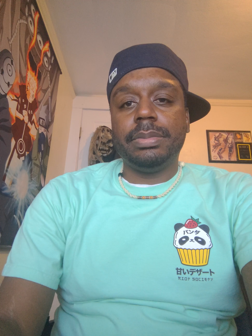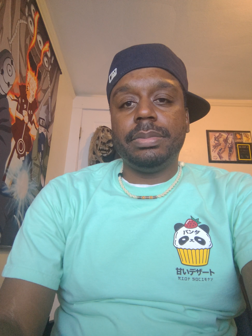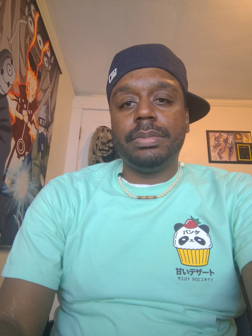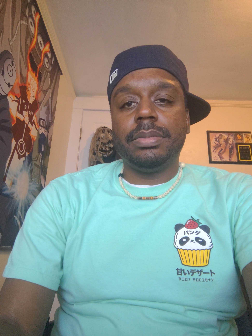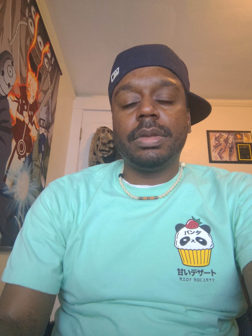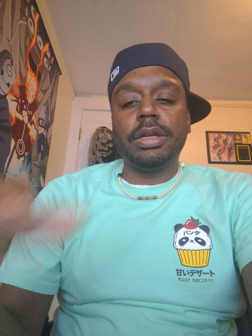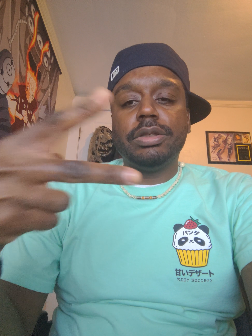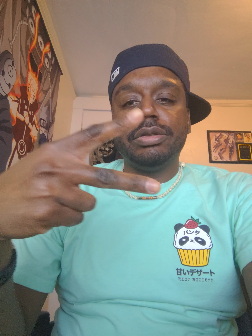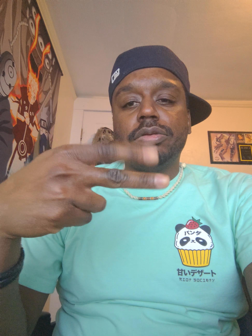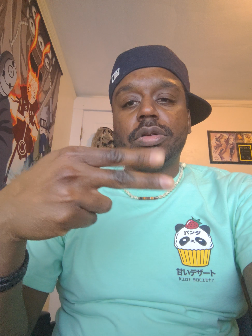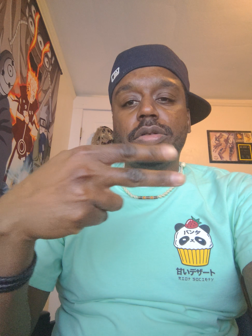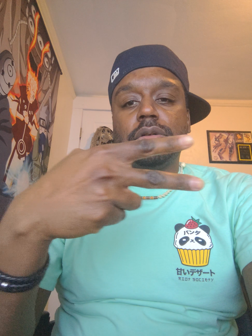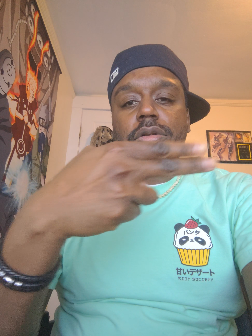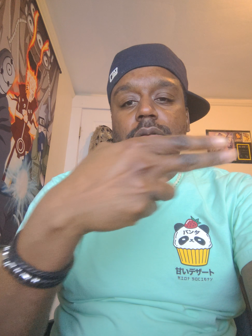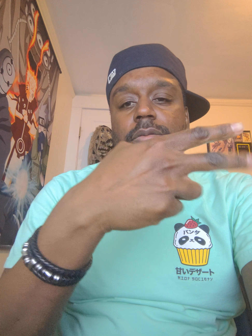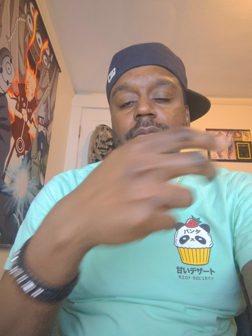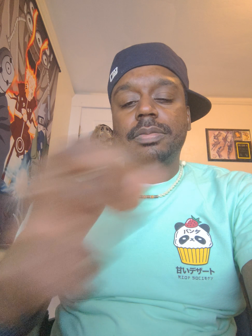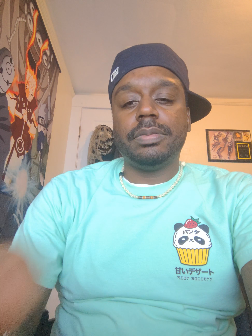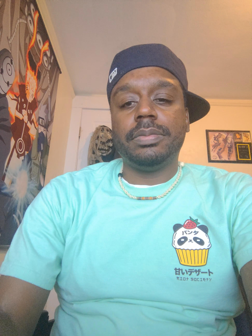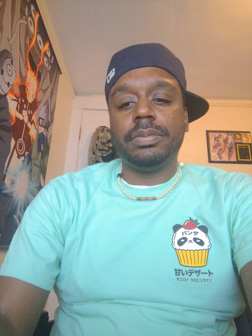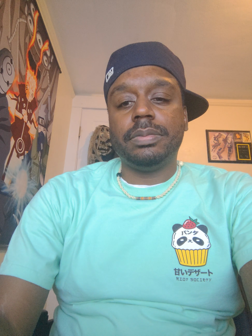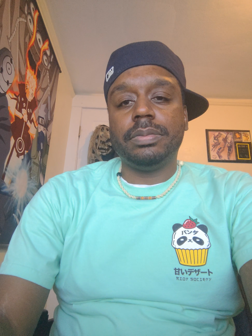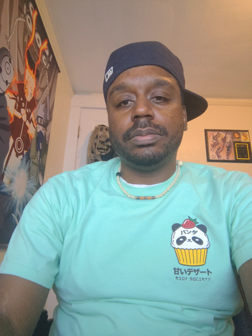scissors